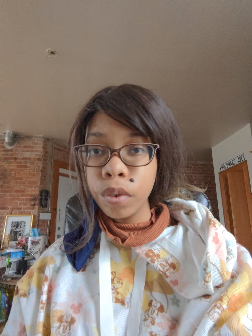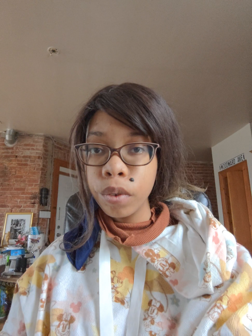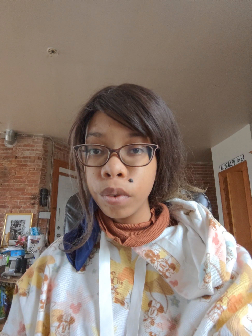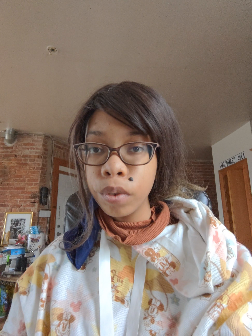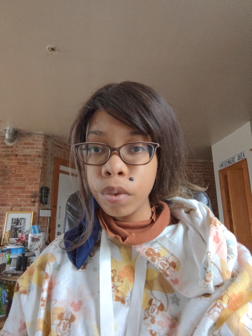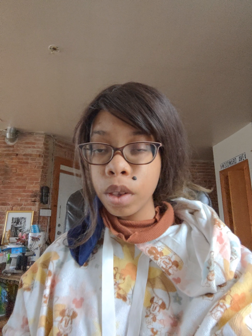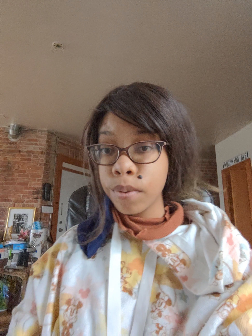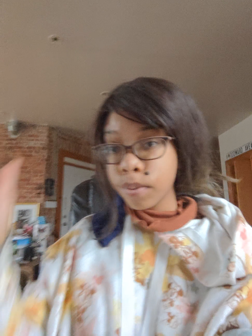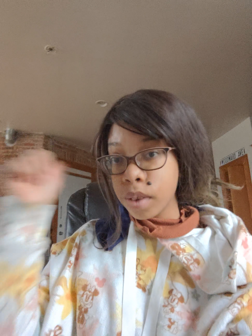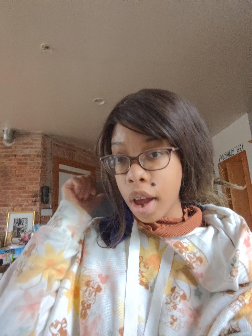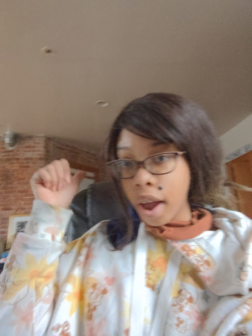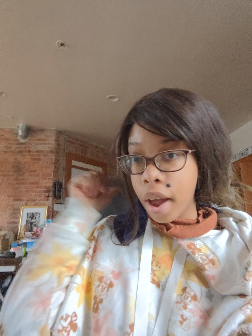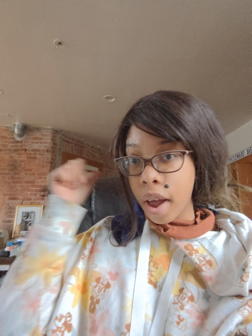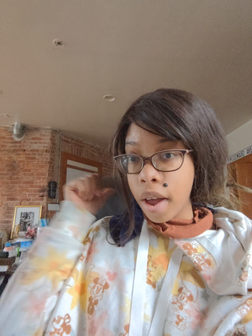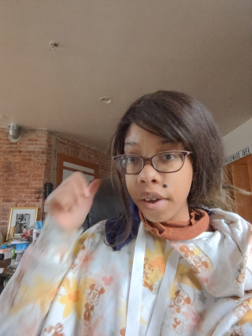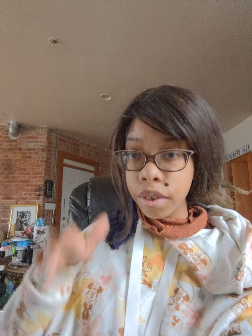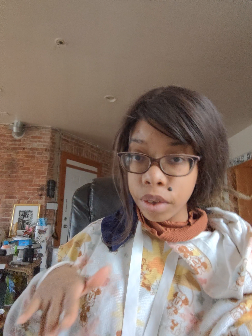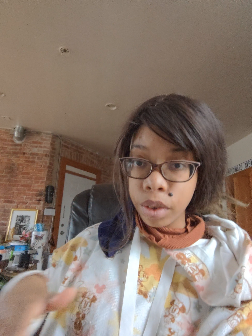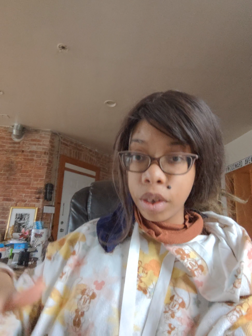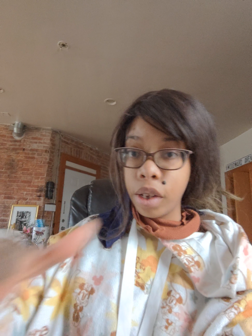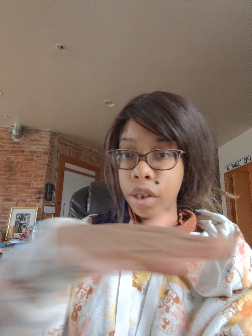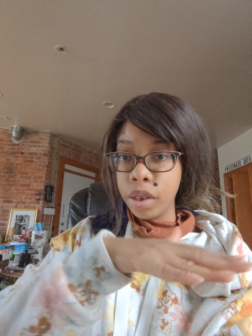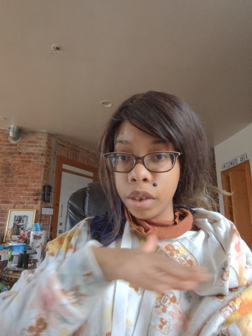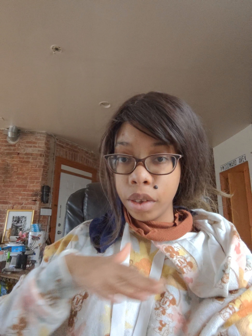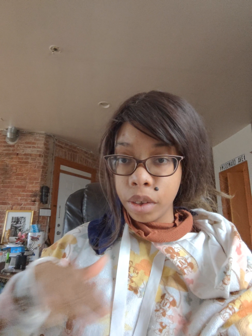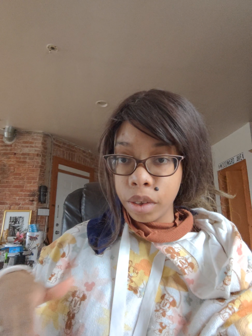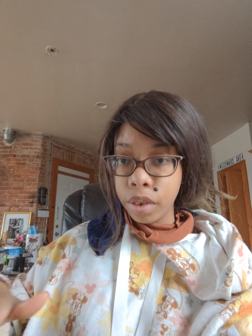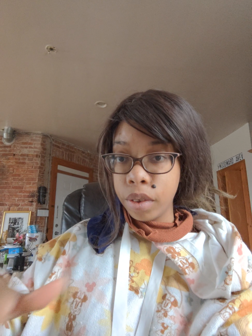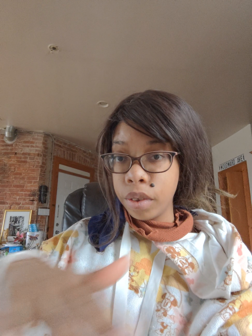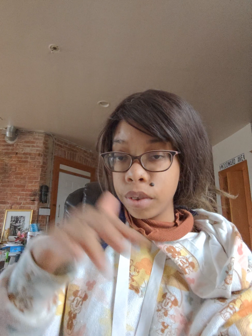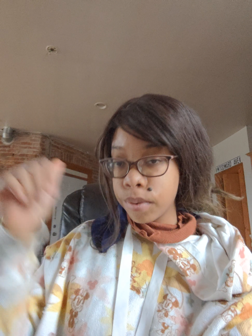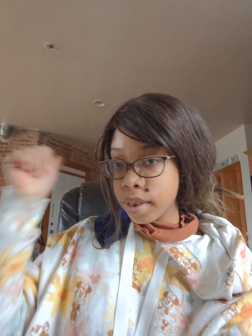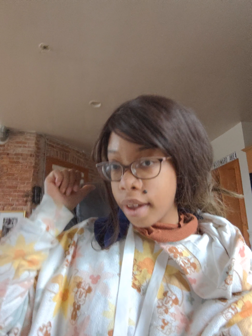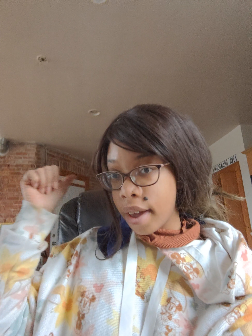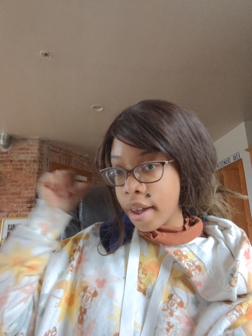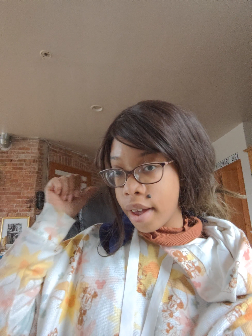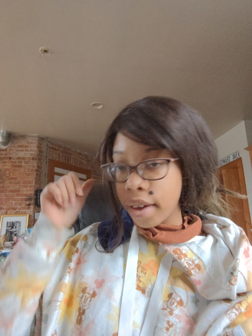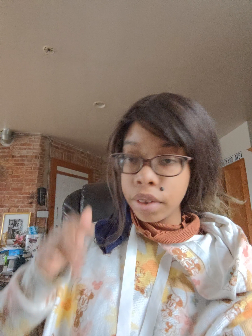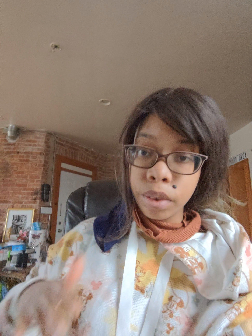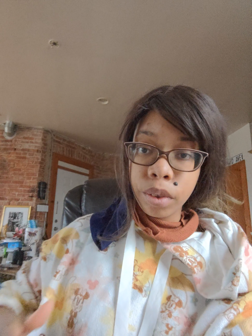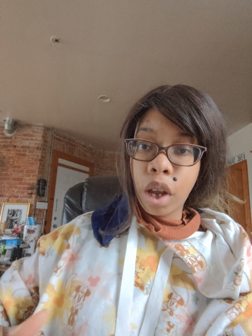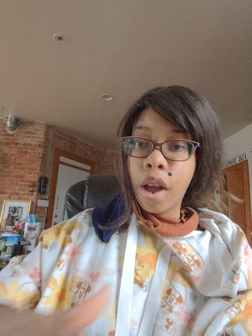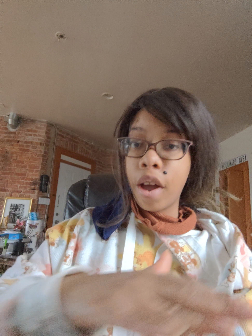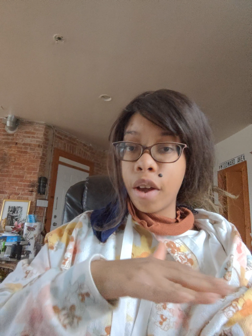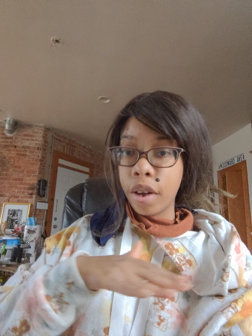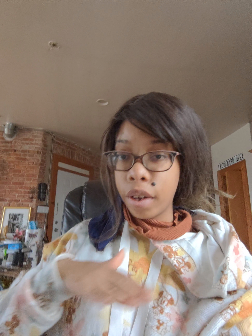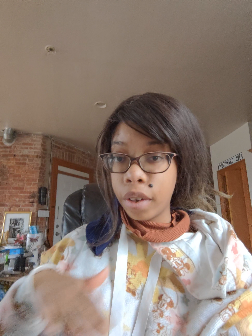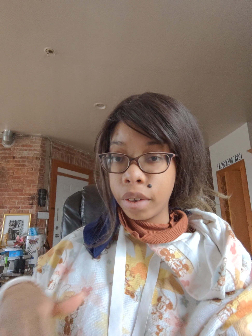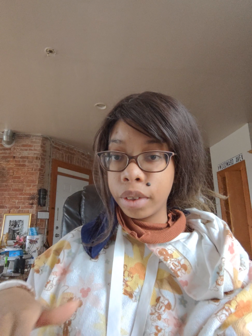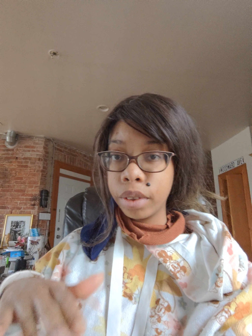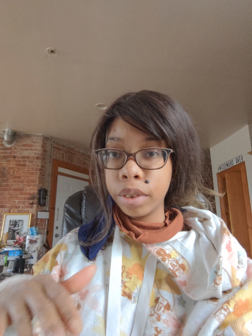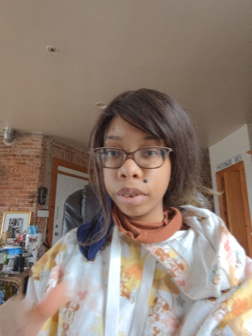backyard